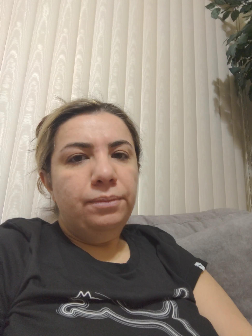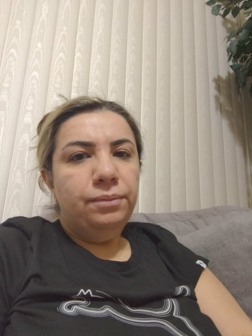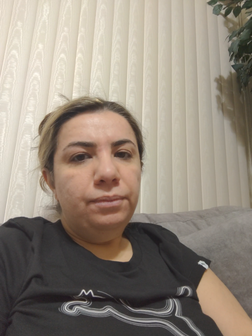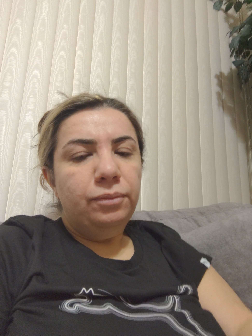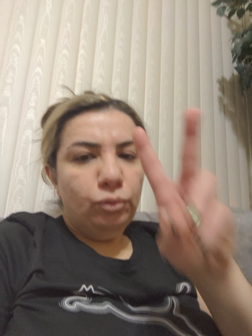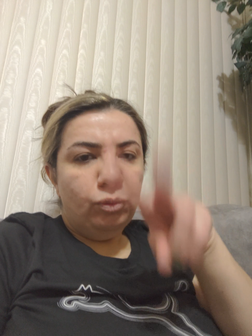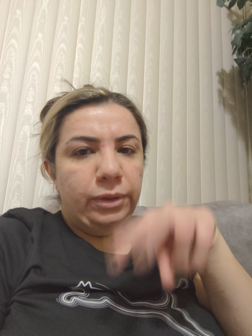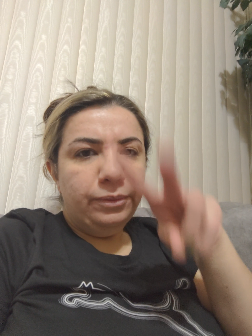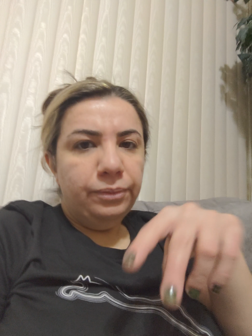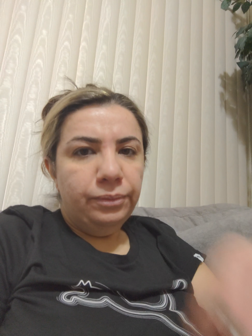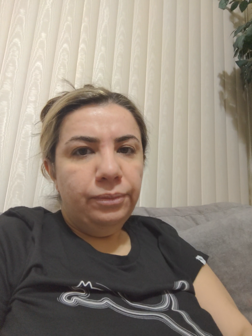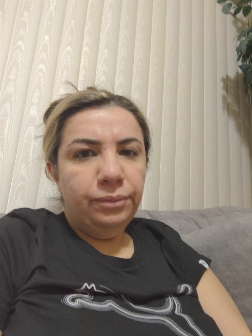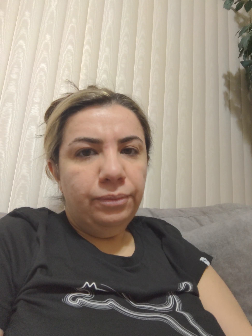read